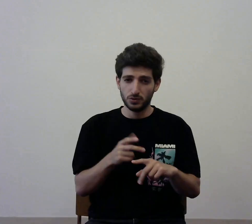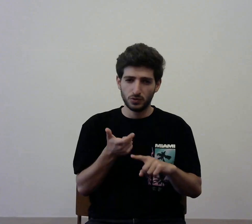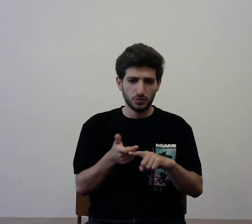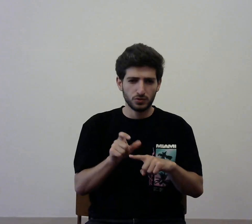çox